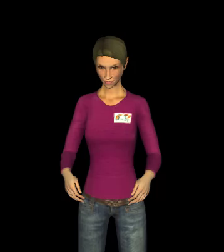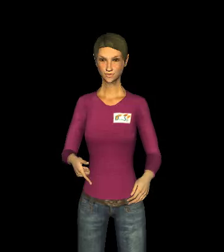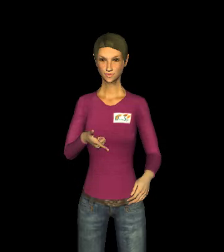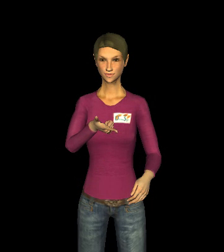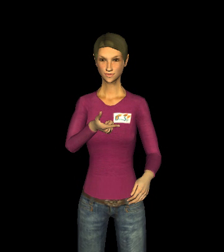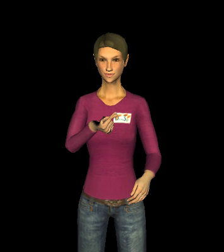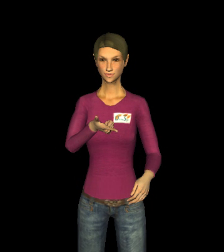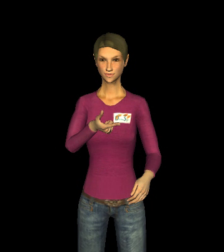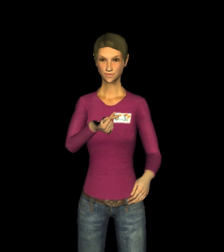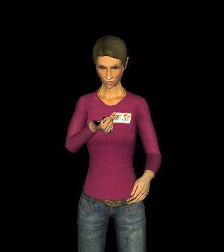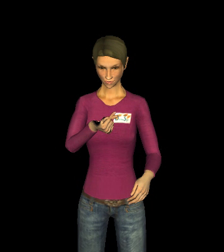مزدوج